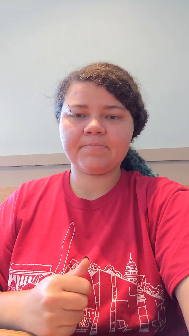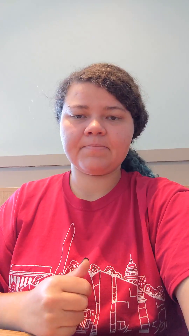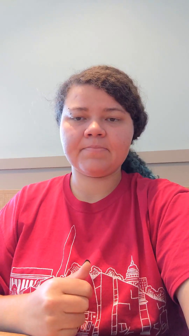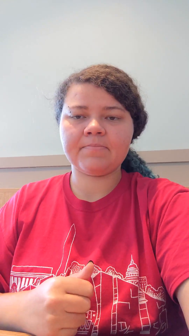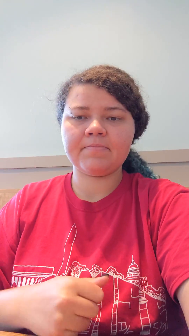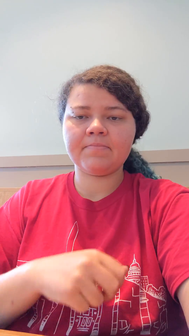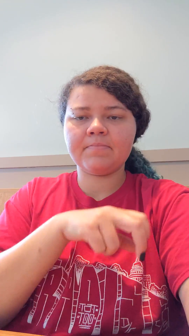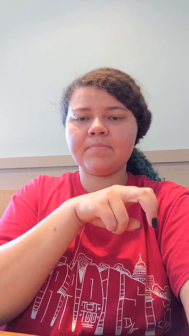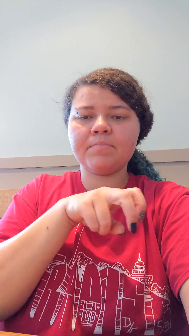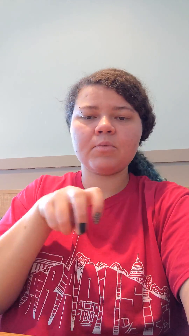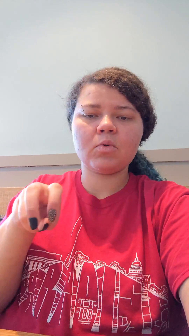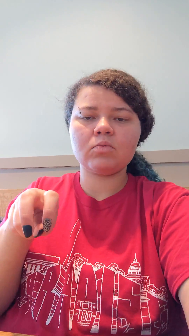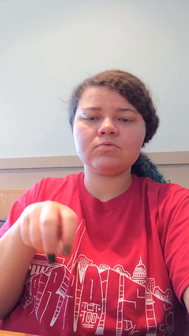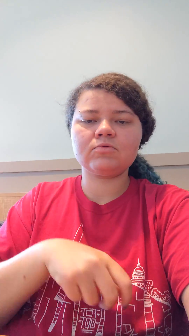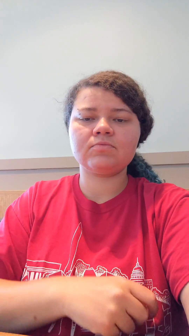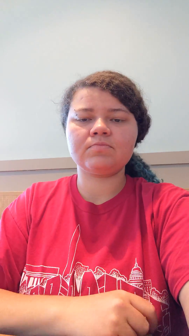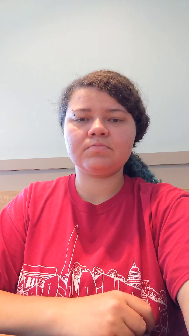porch